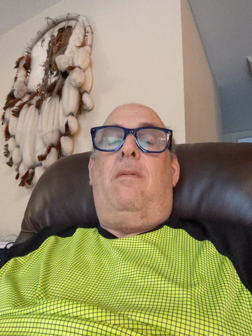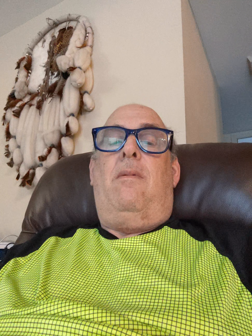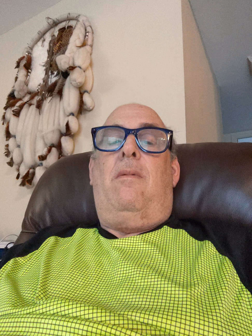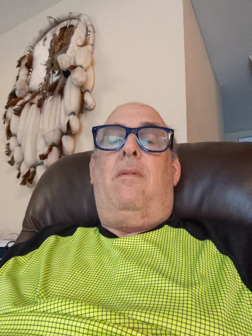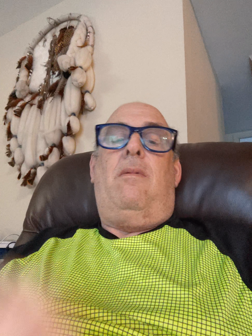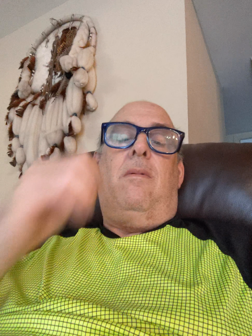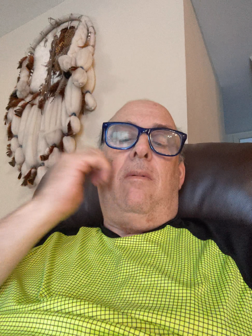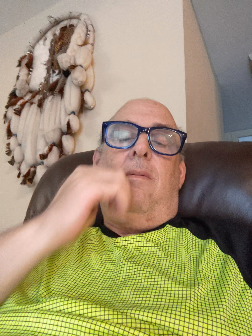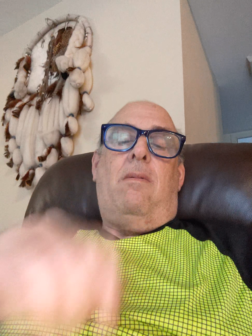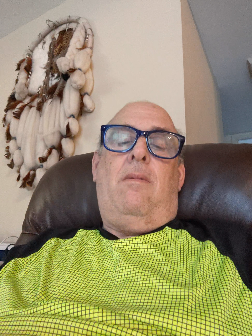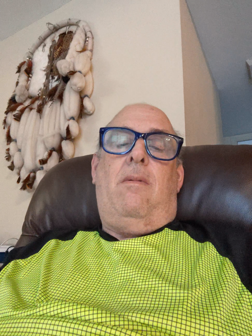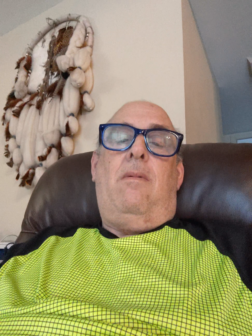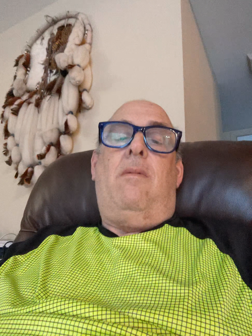every